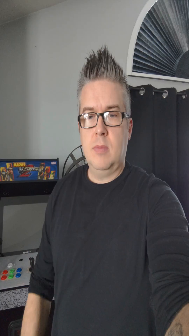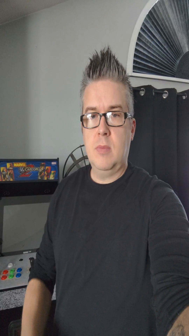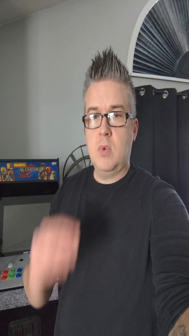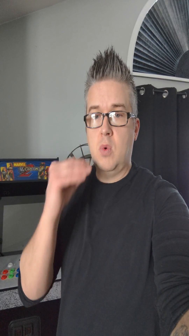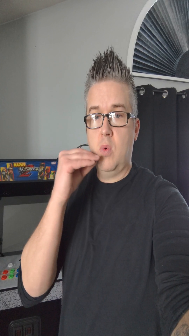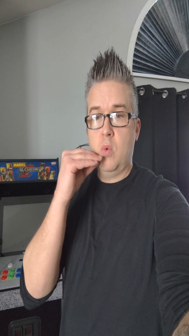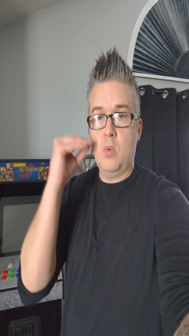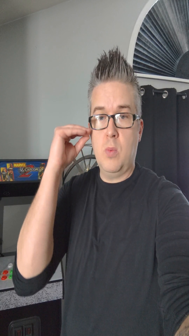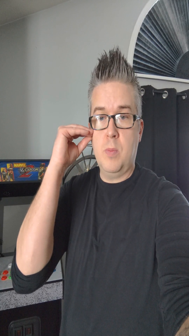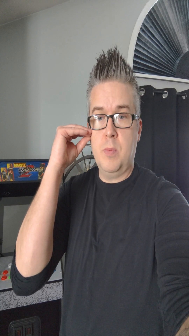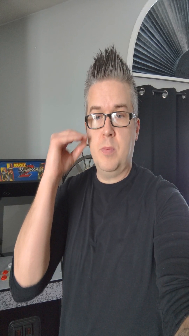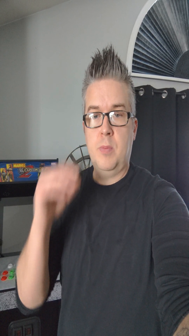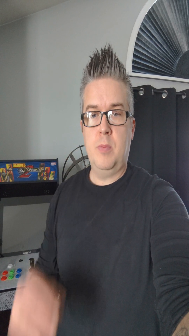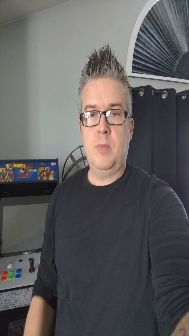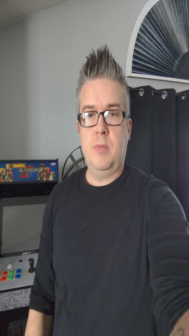home